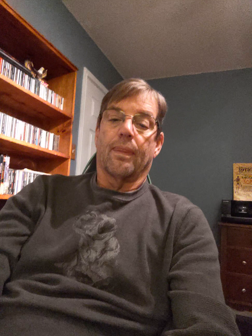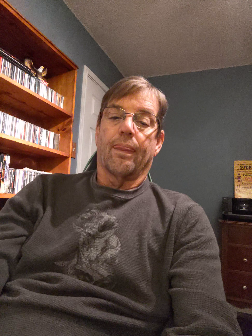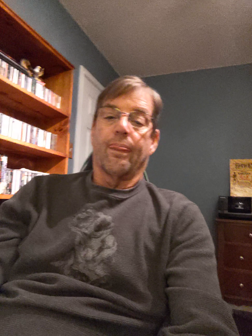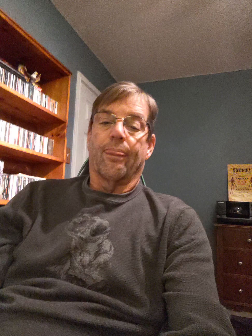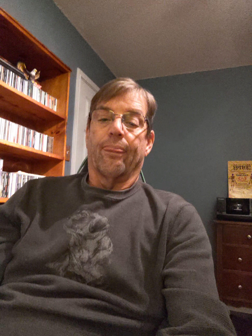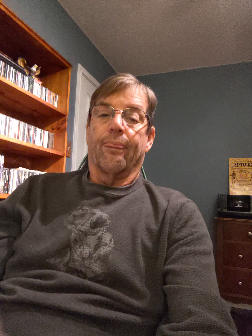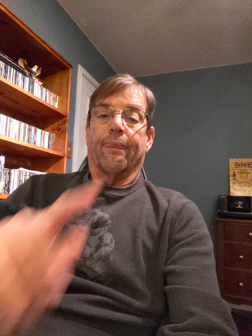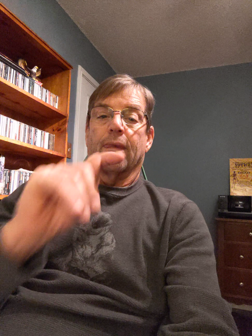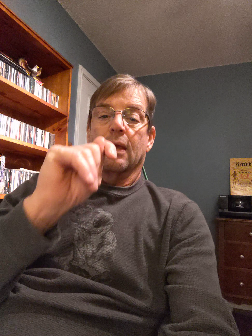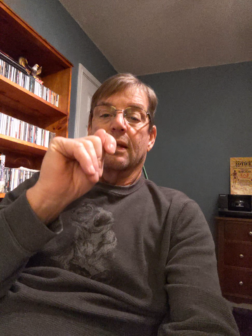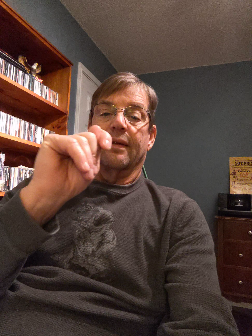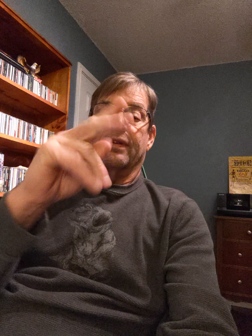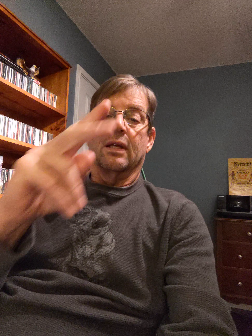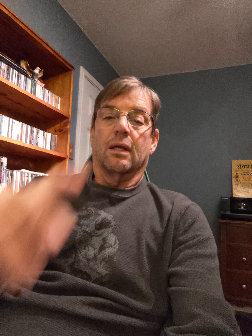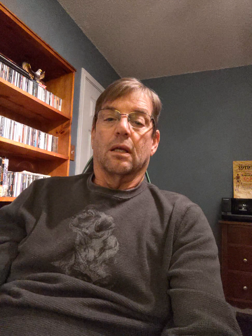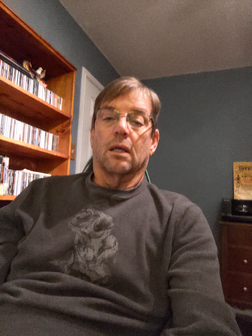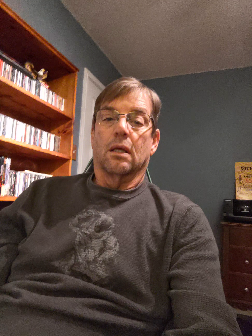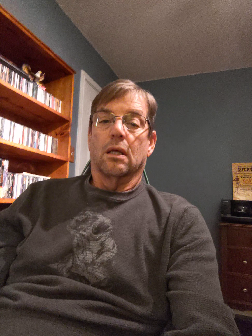TV